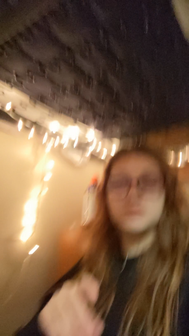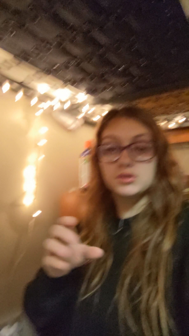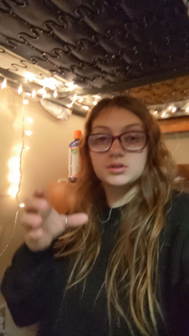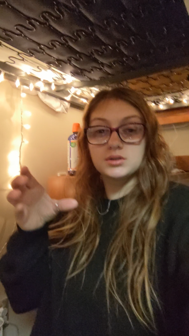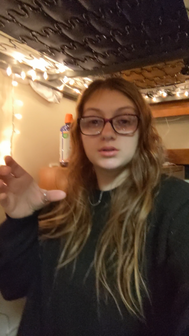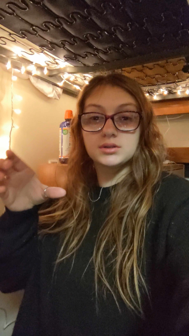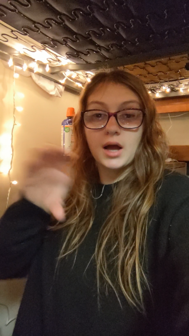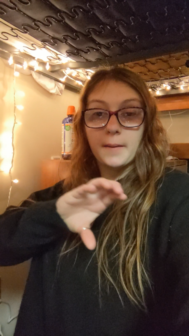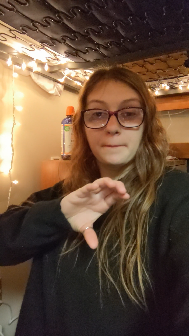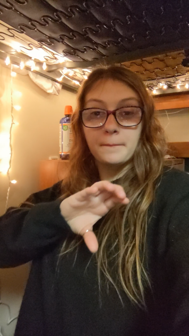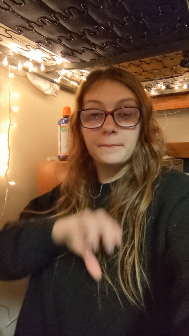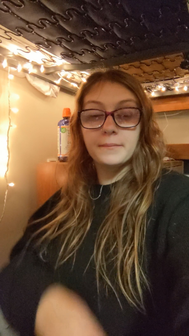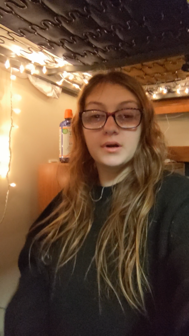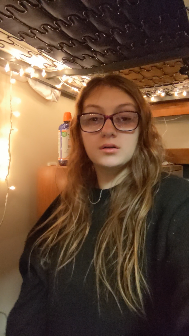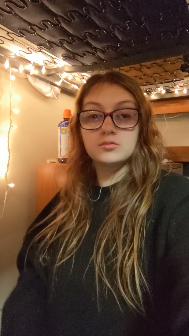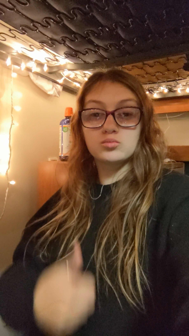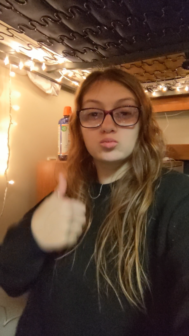dump